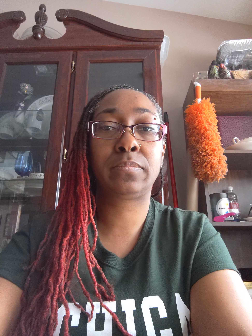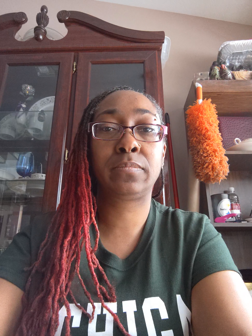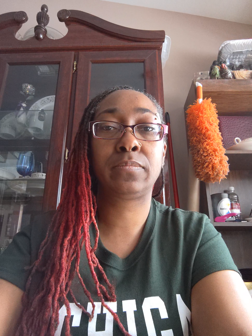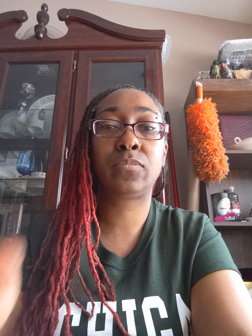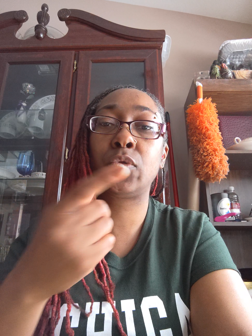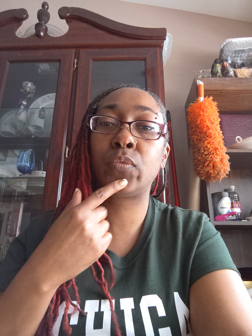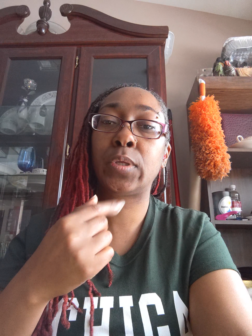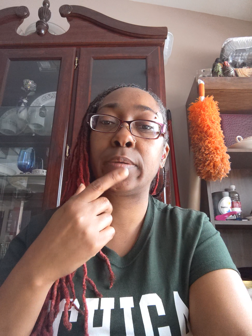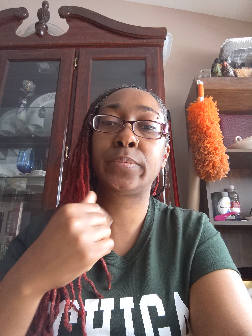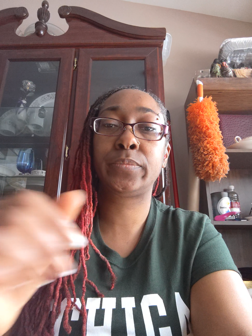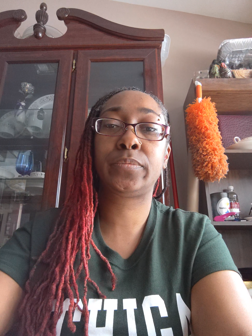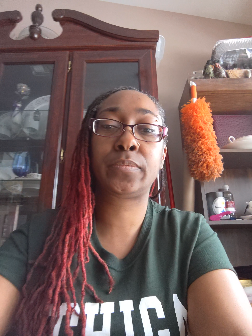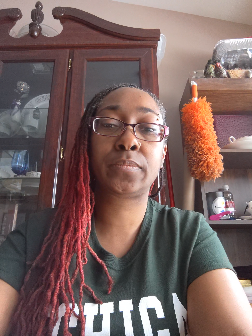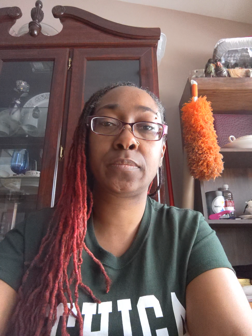red